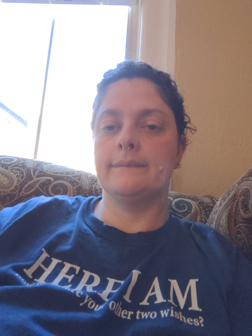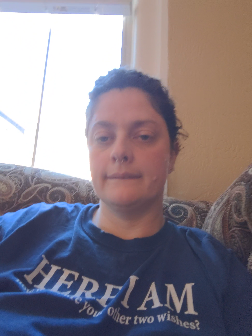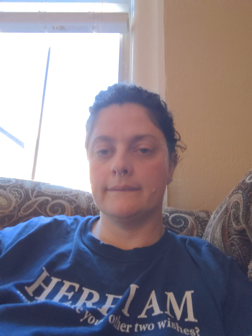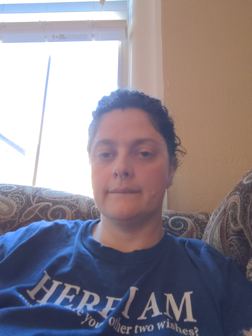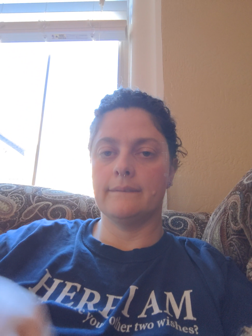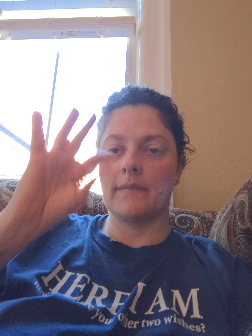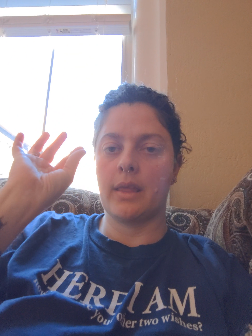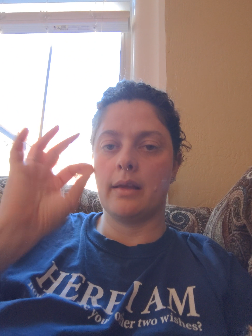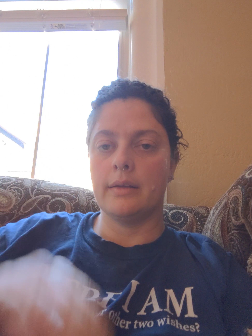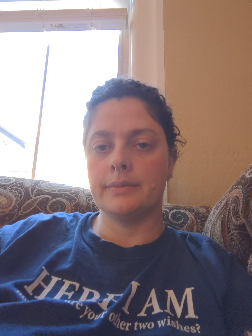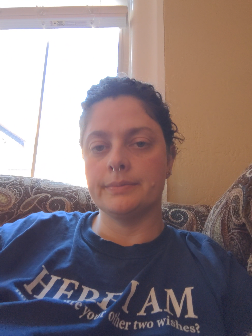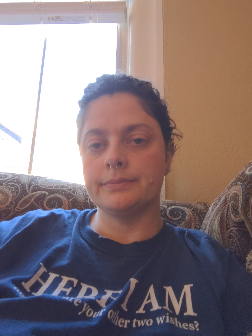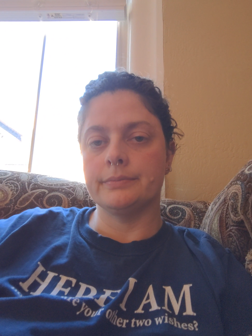find